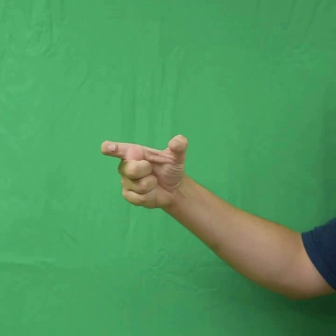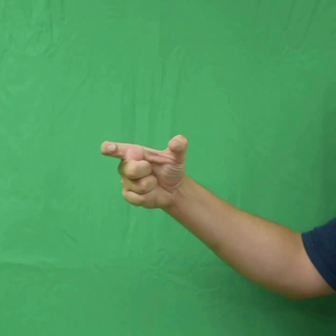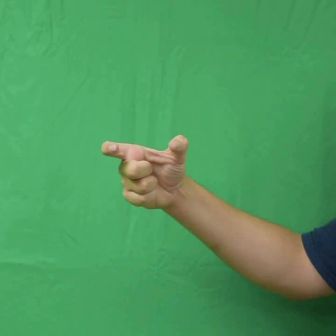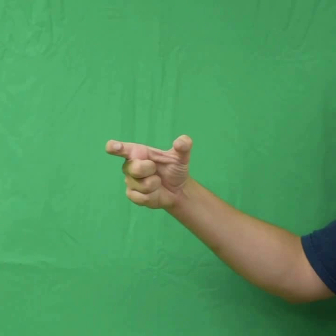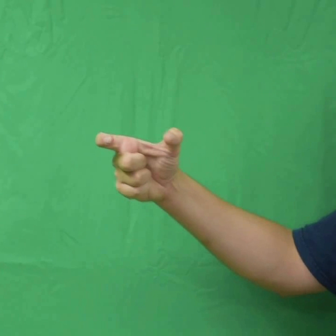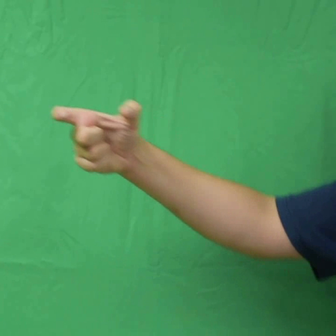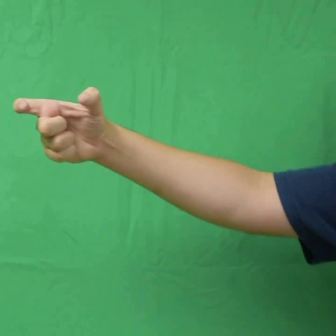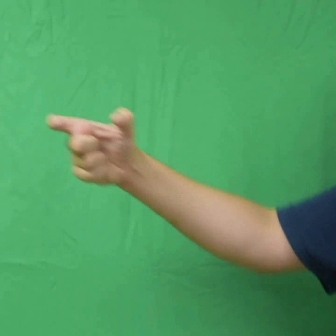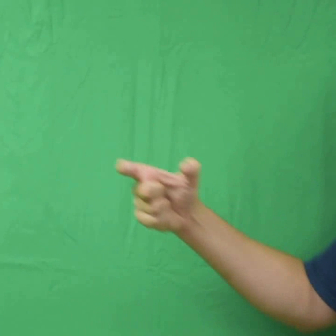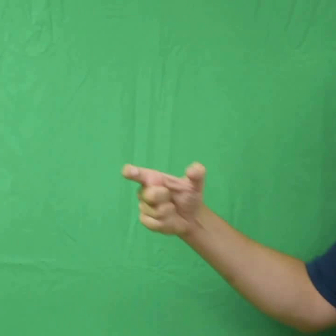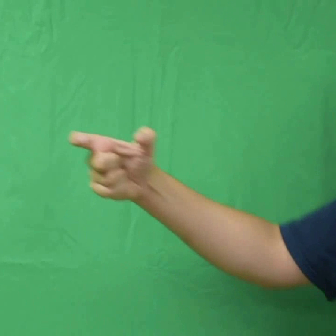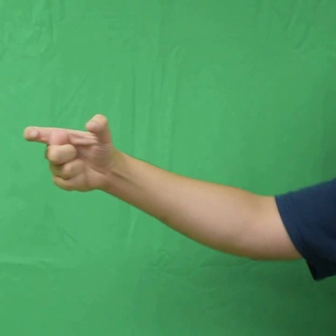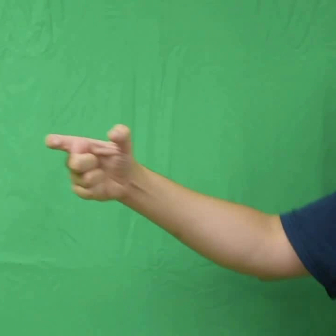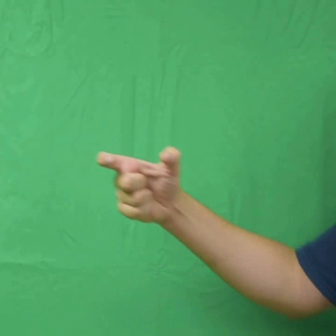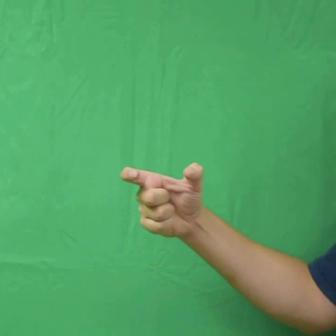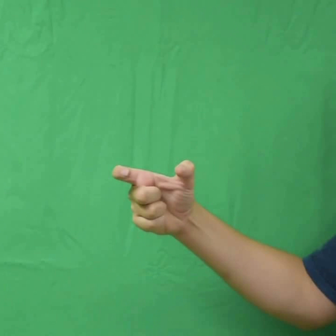X